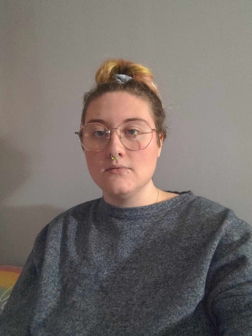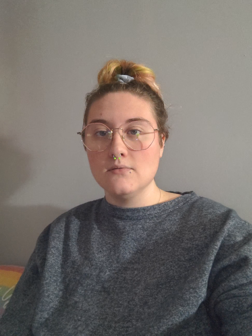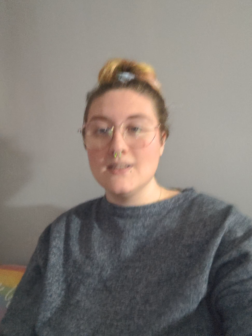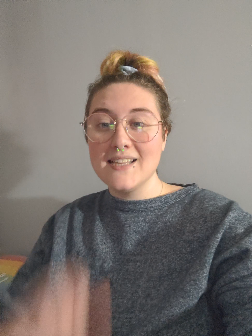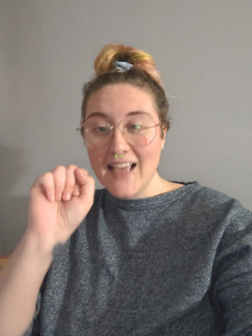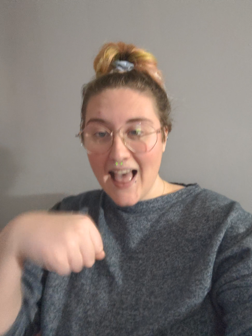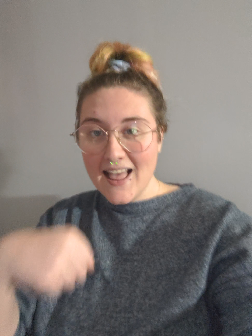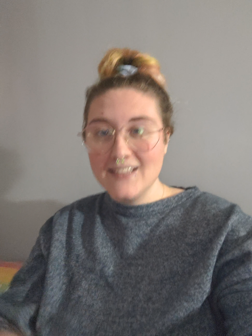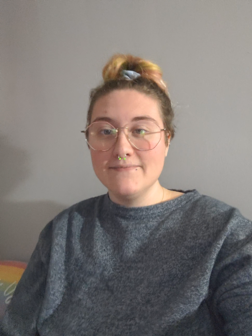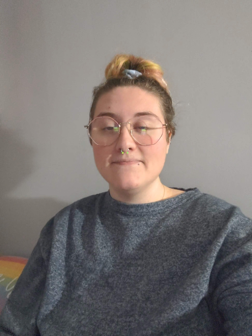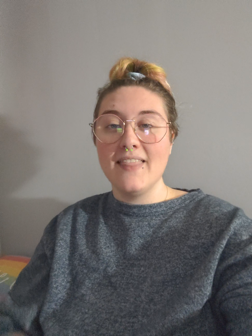can